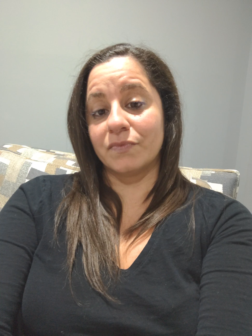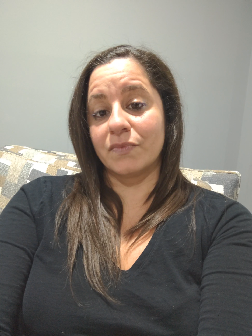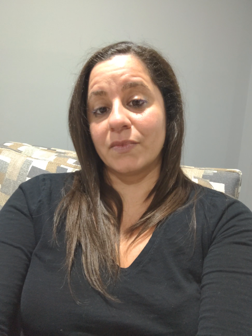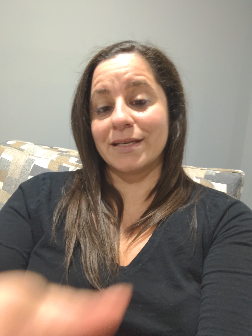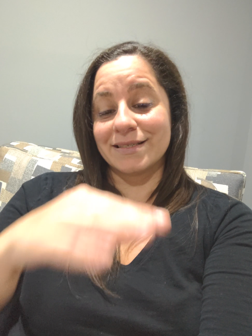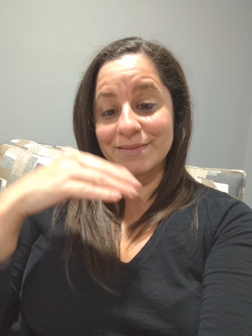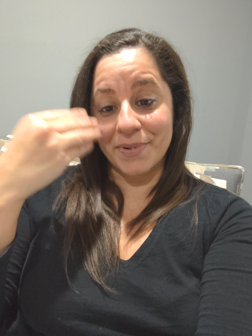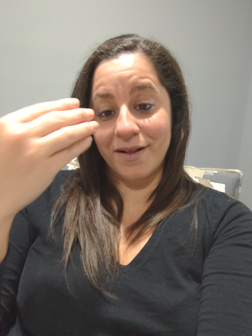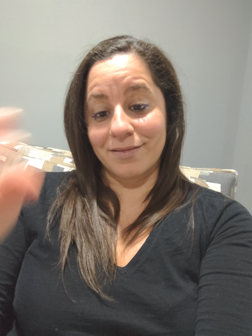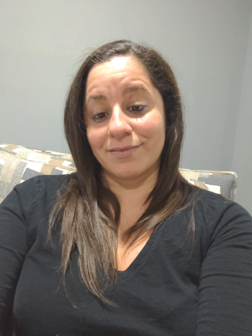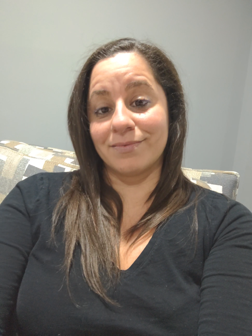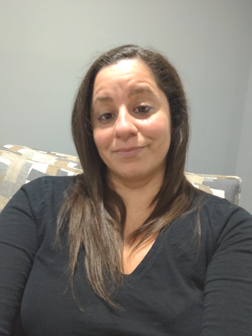smile